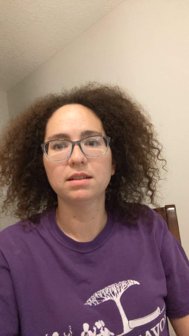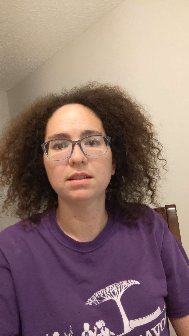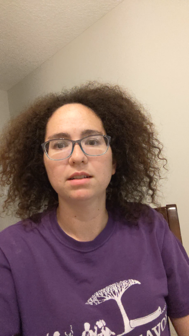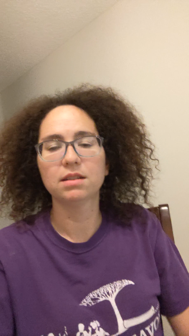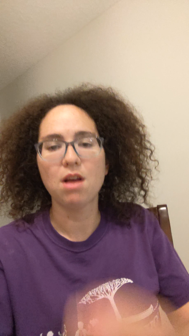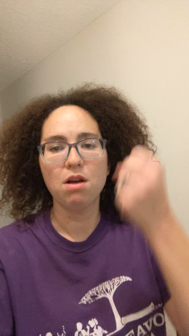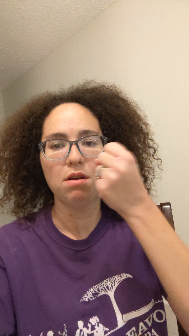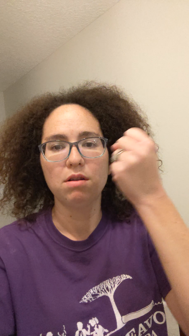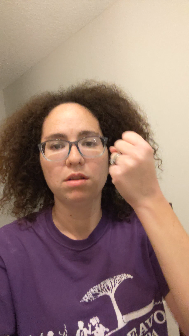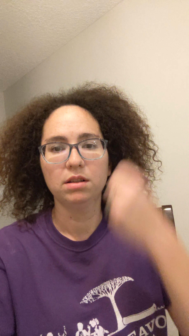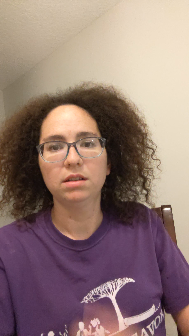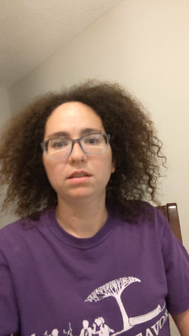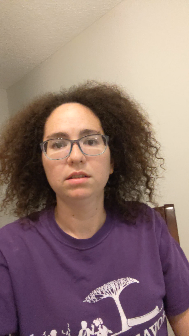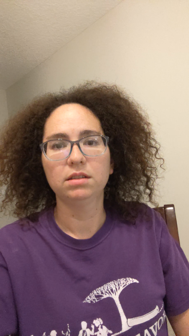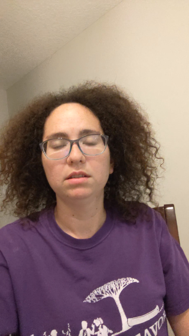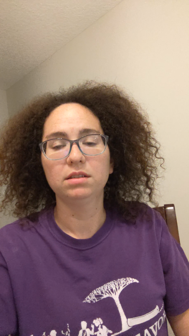hold